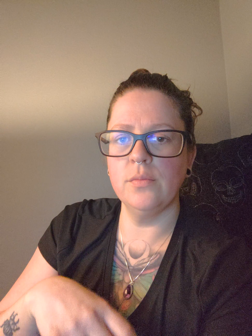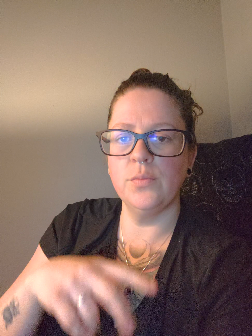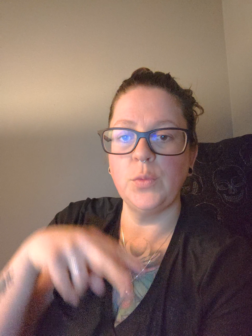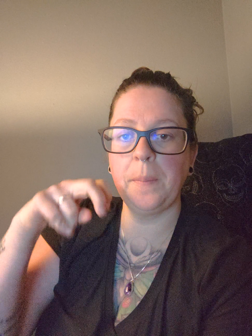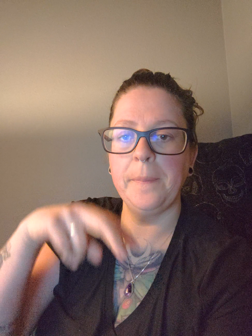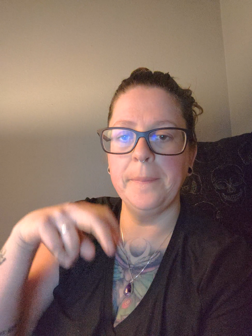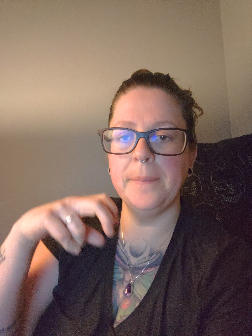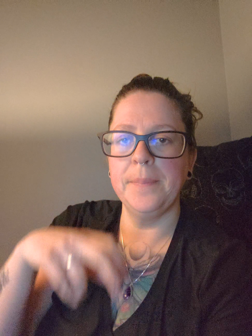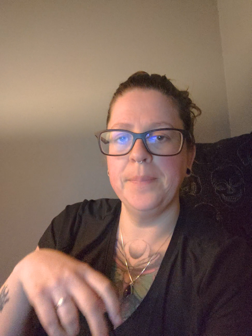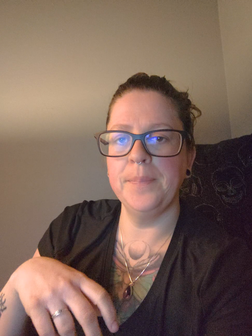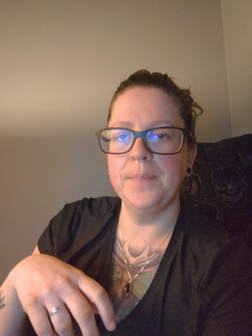jump